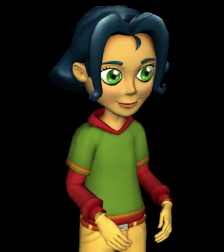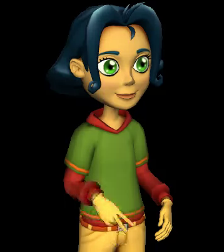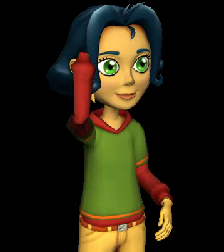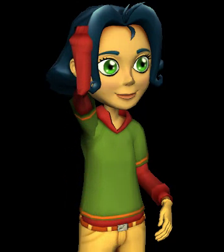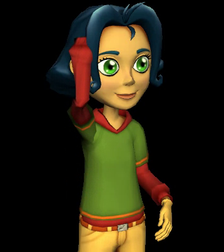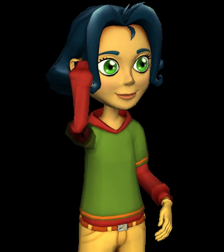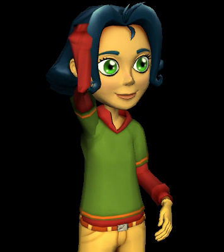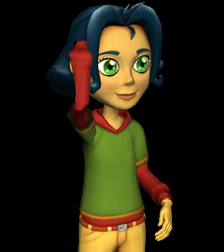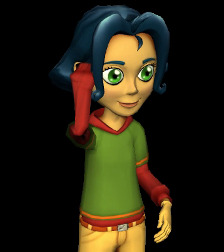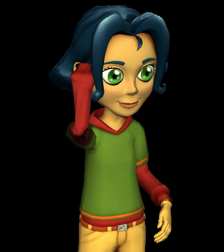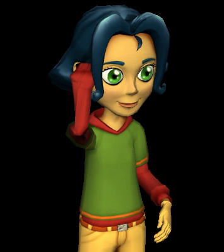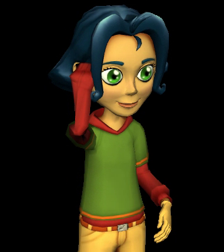كرز